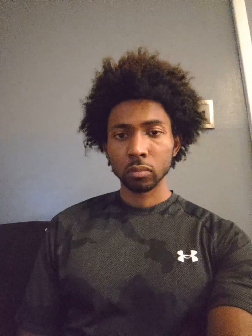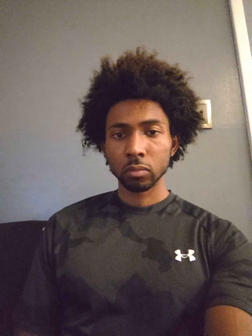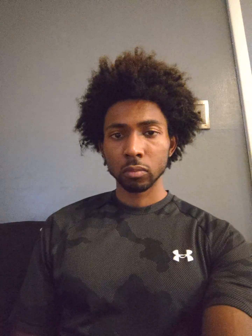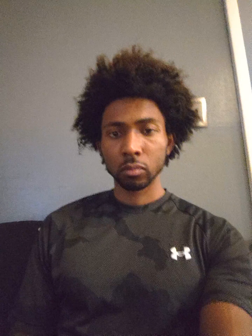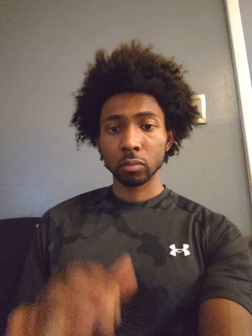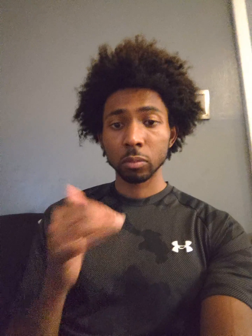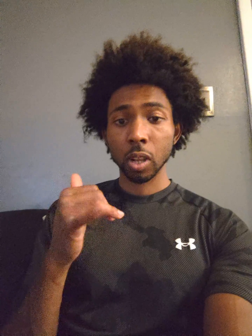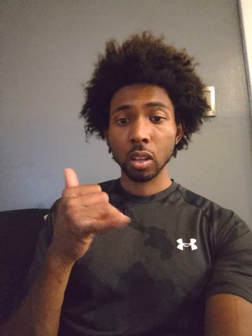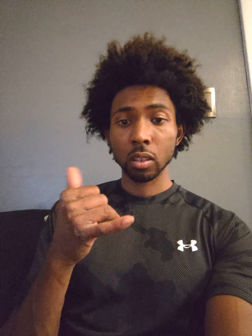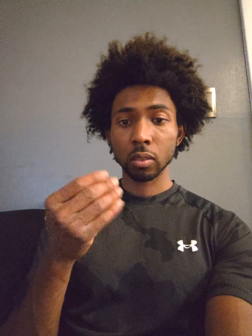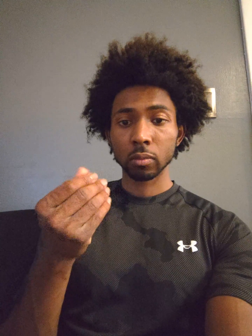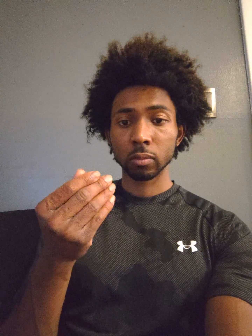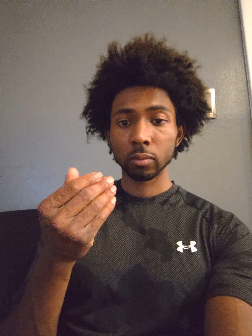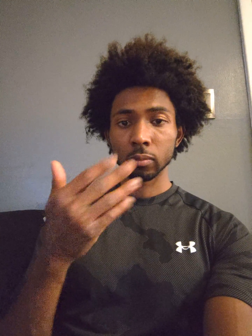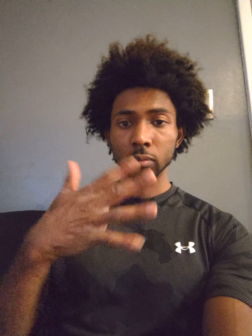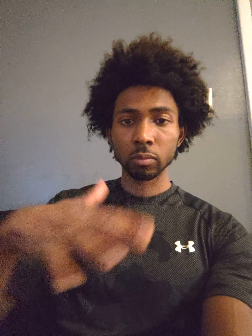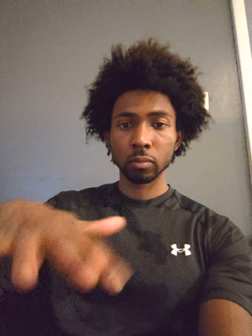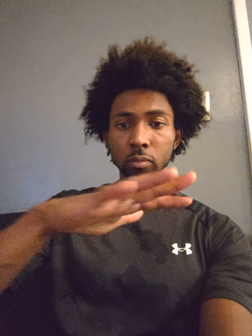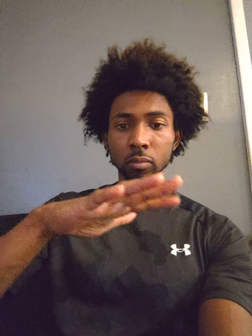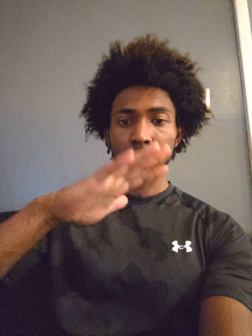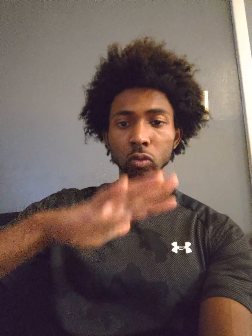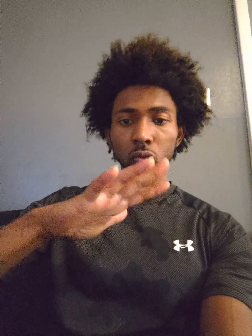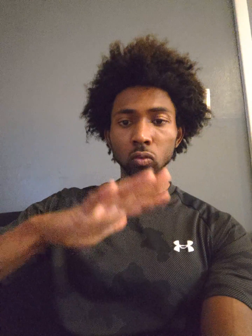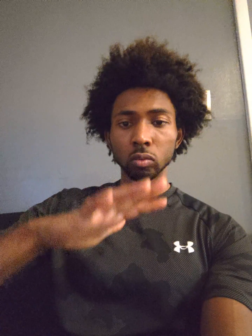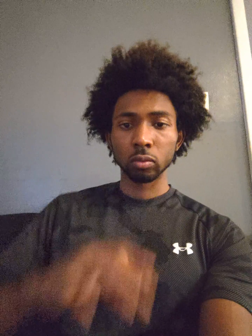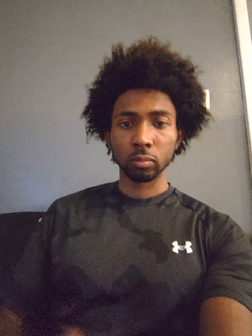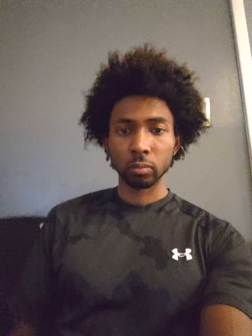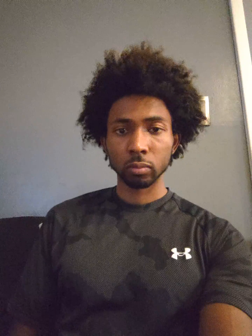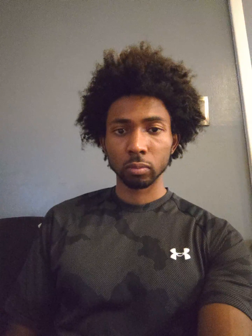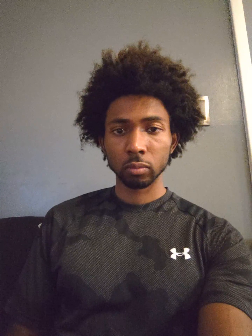playground